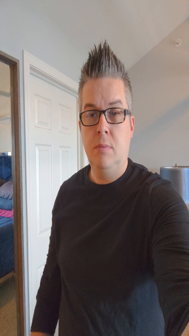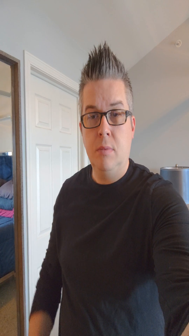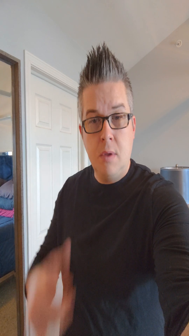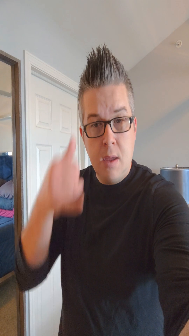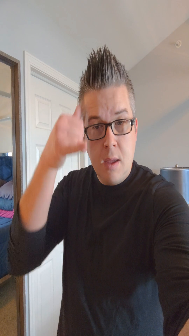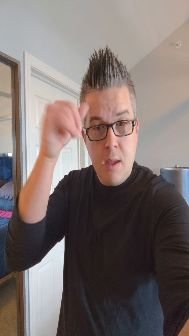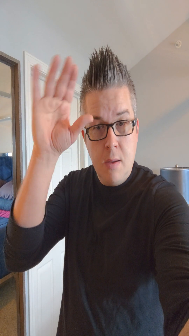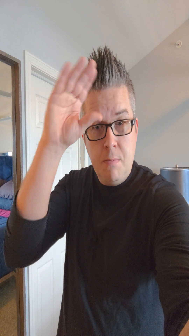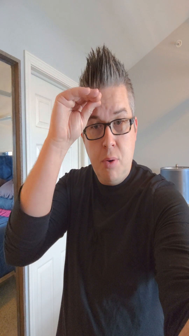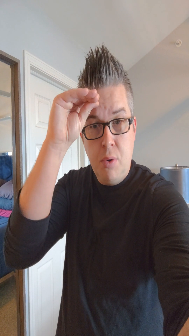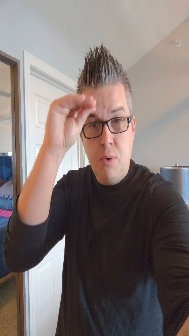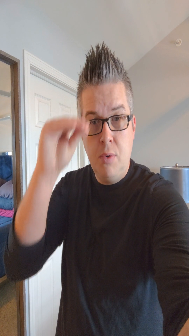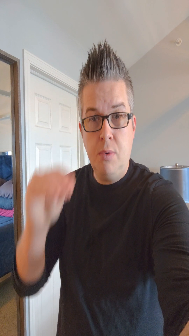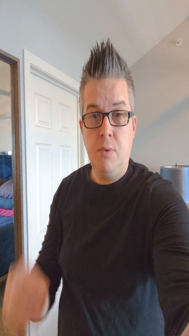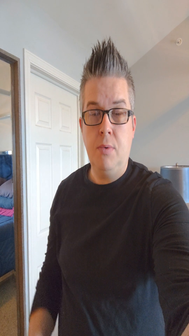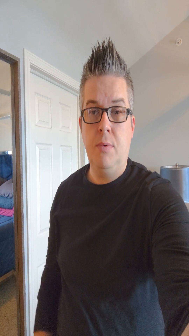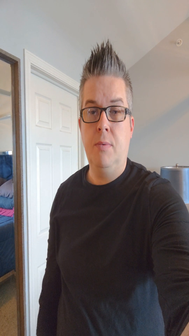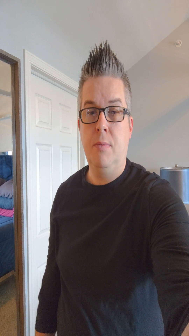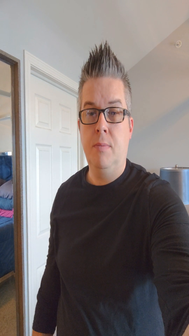cowboy